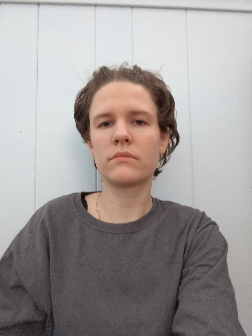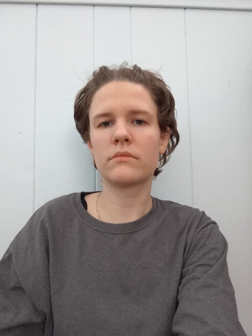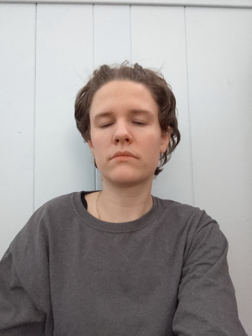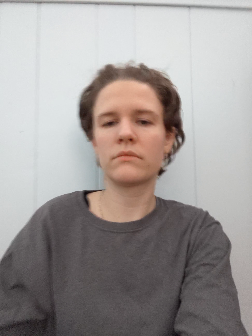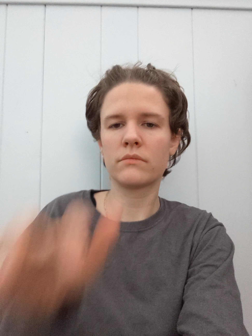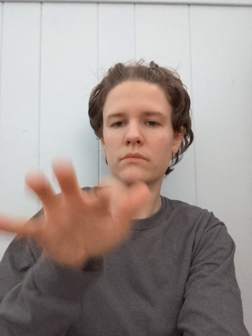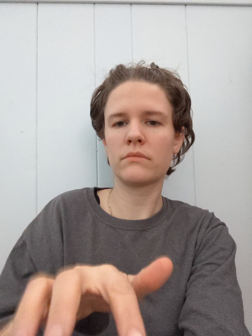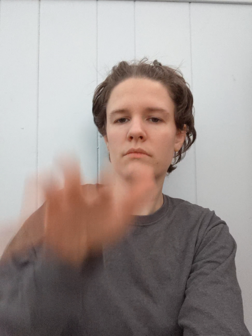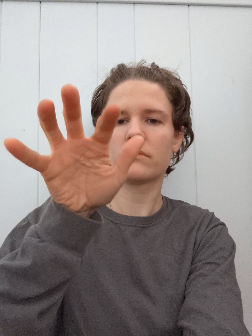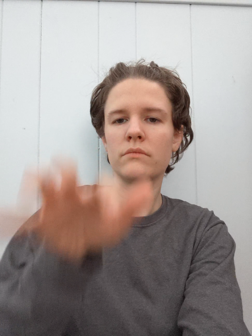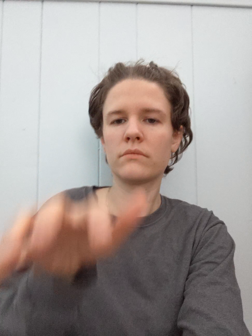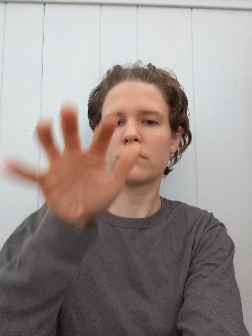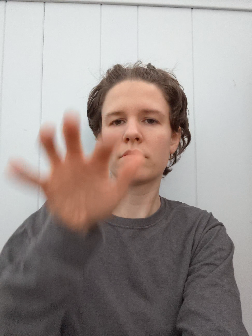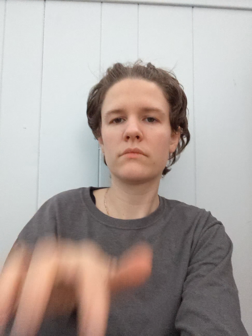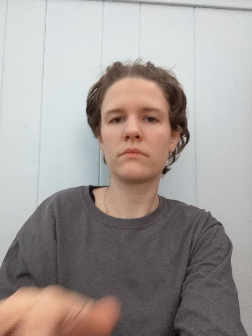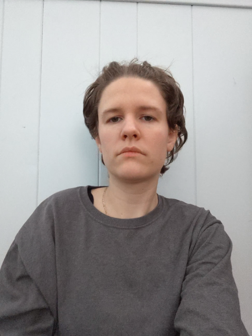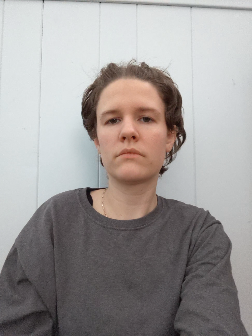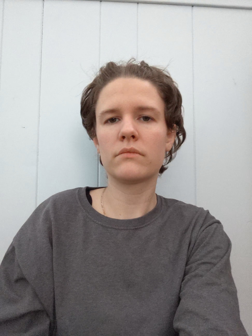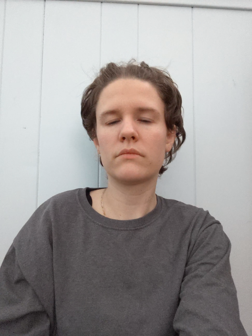alligator